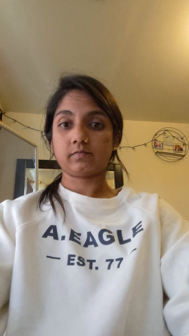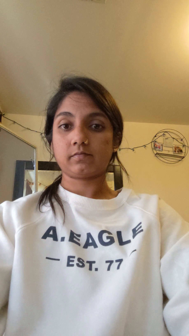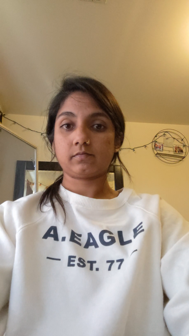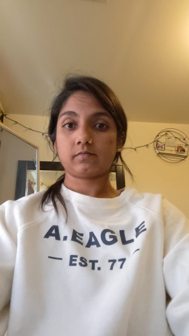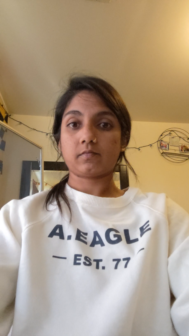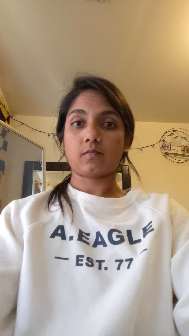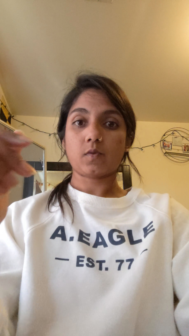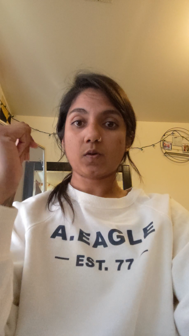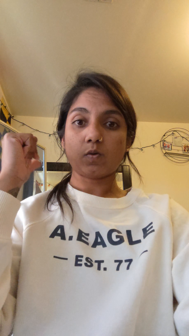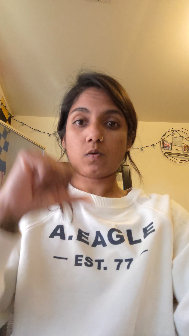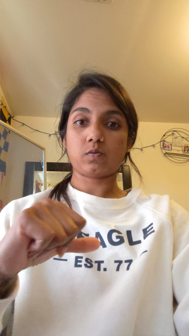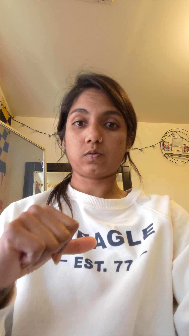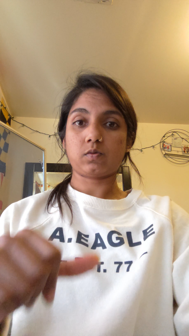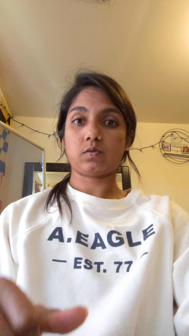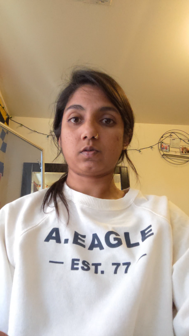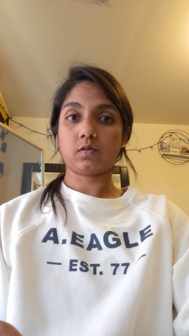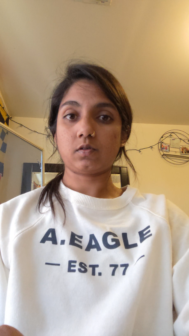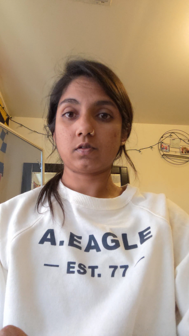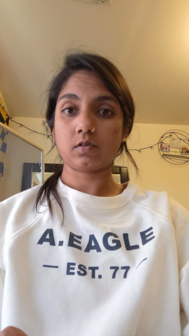coats